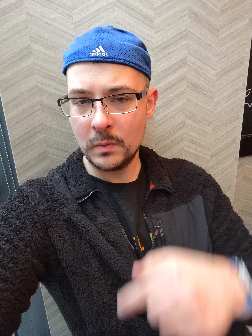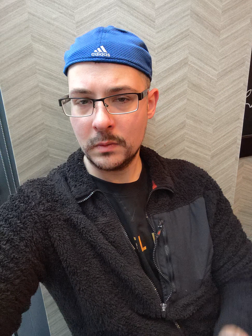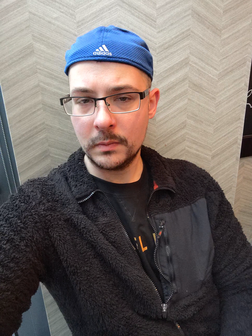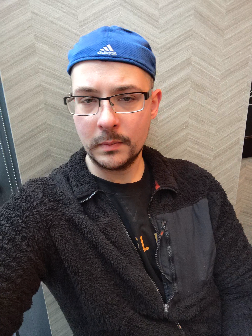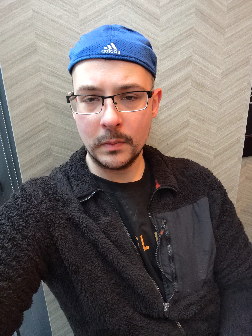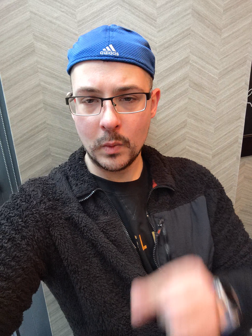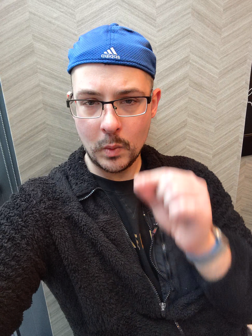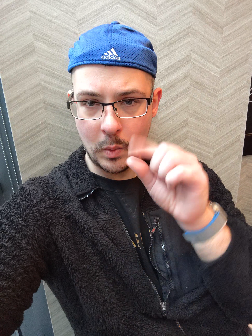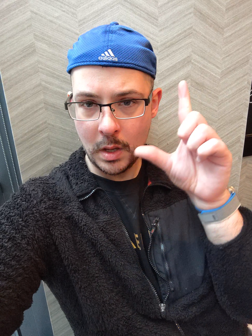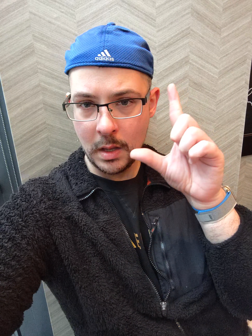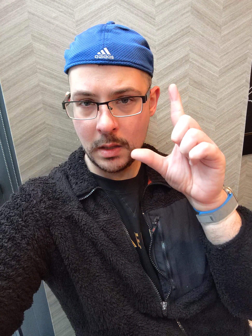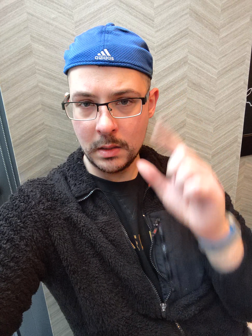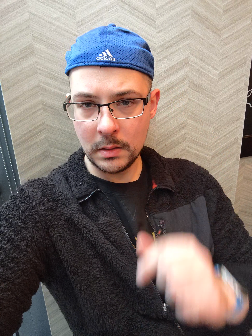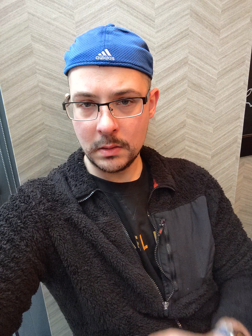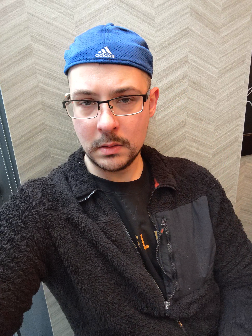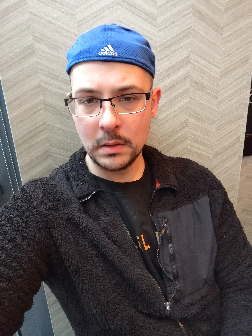wake